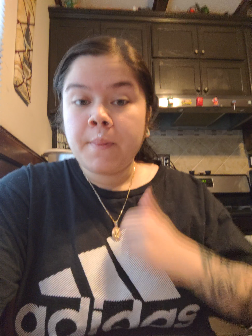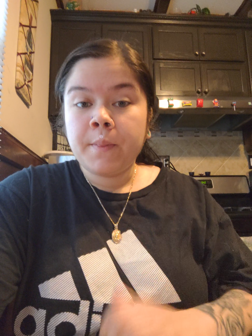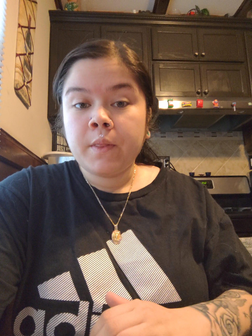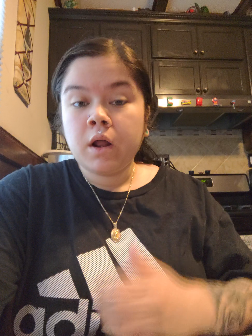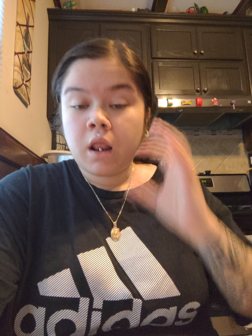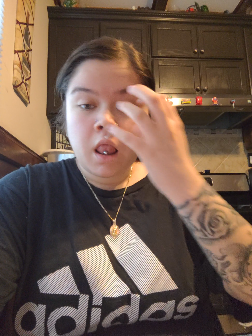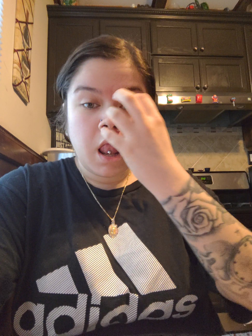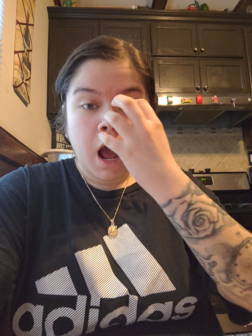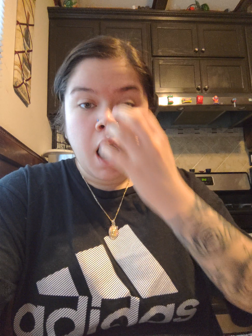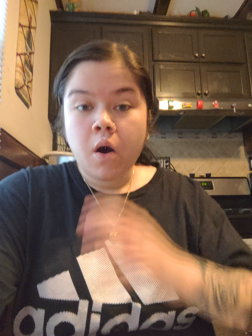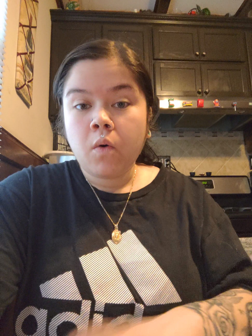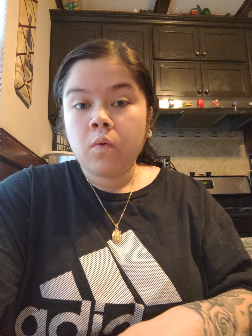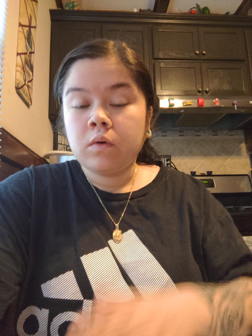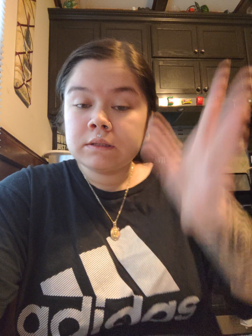clown